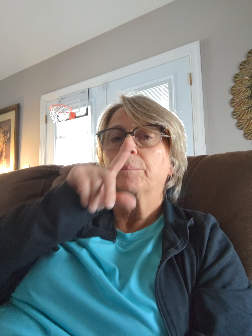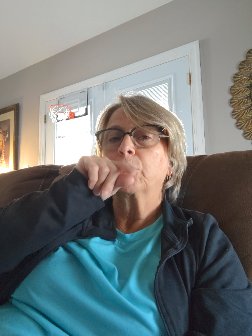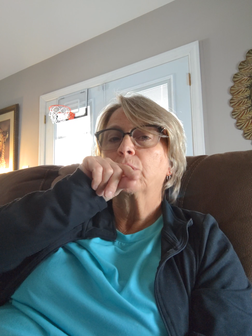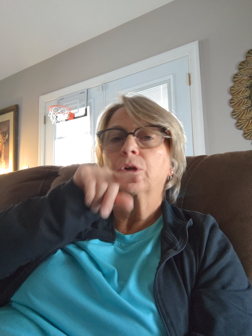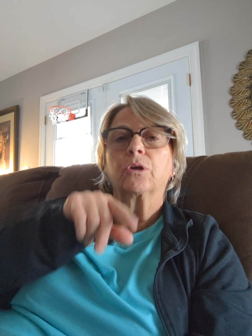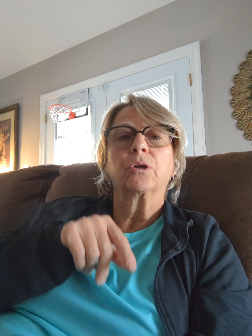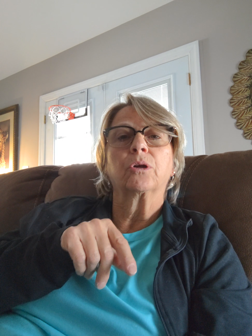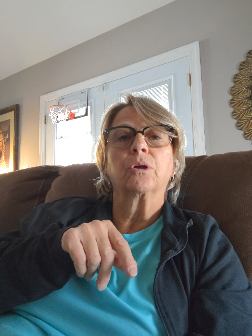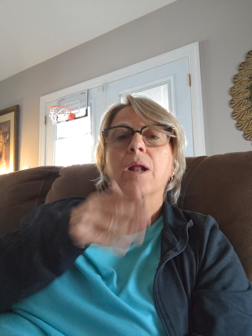bird